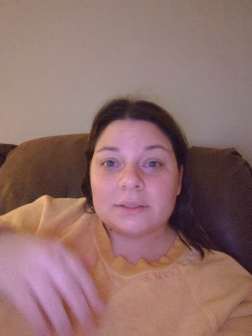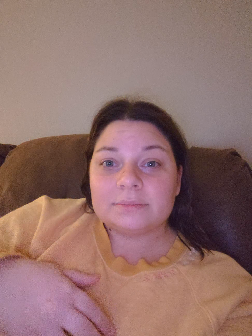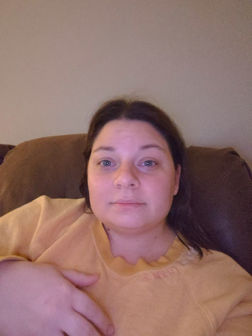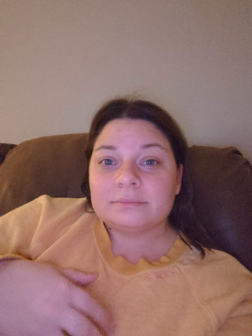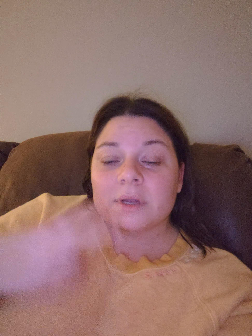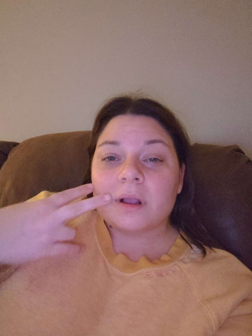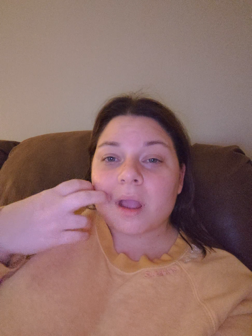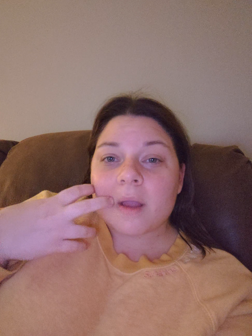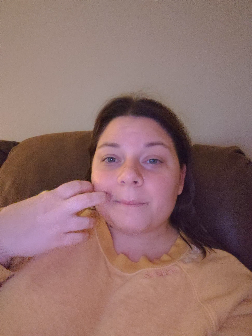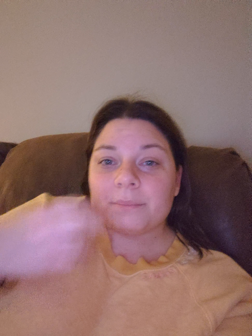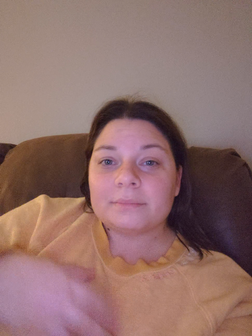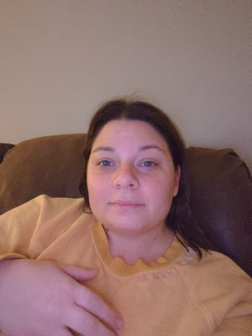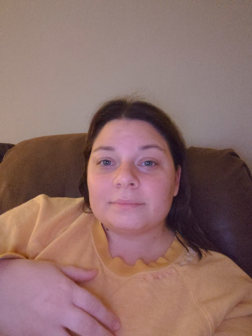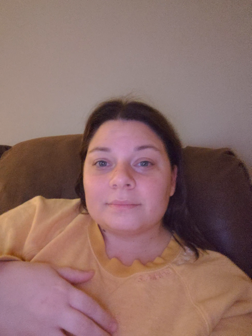gum